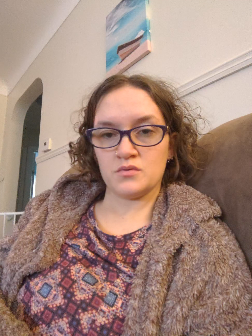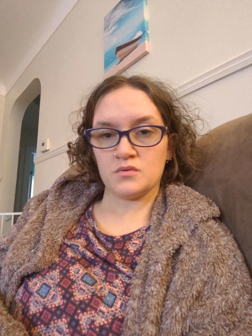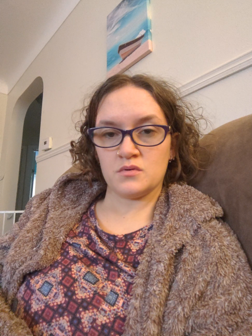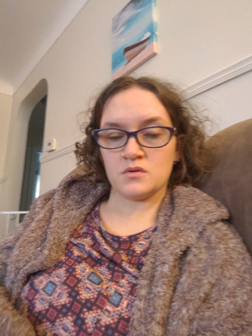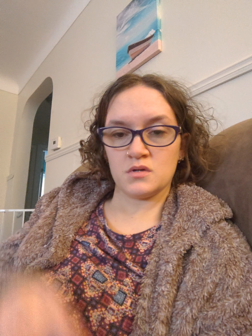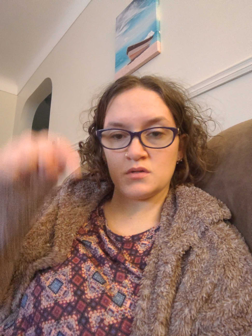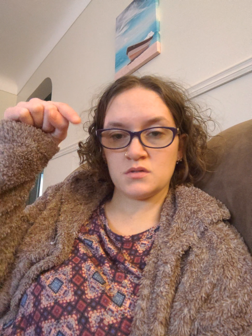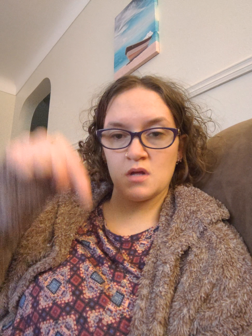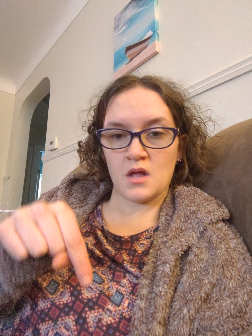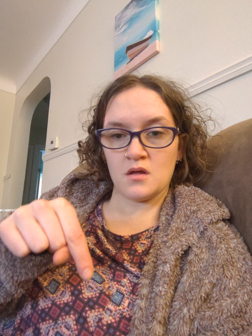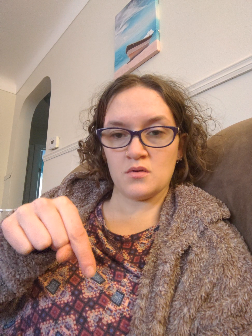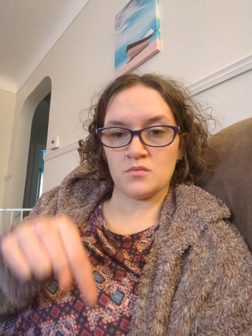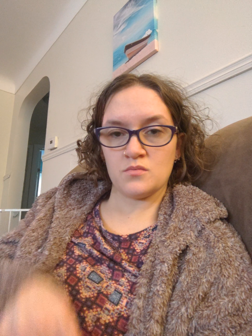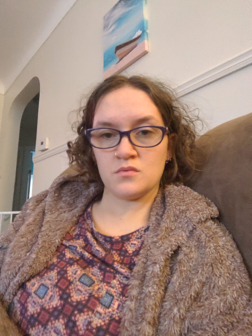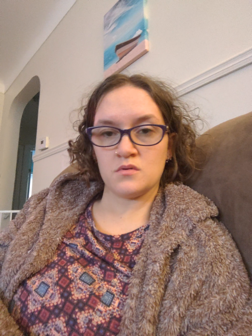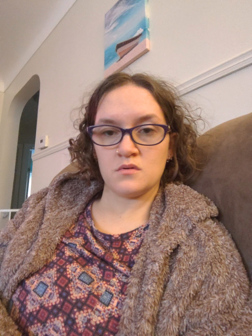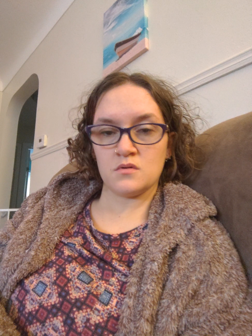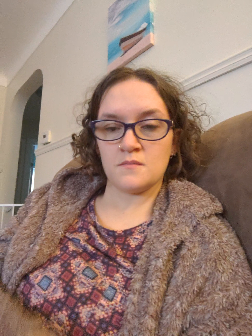down